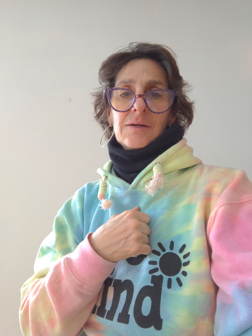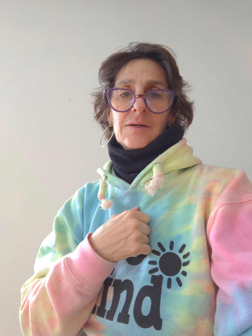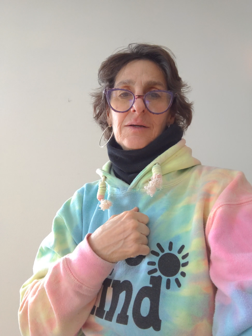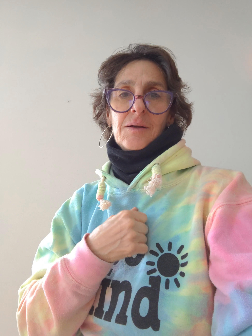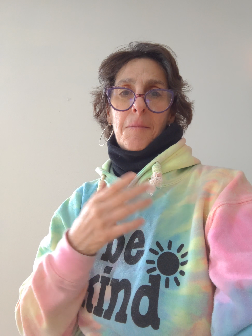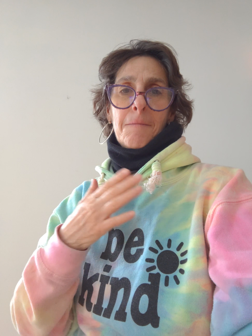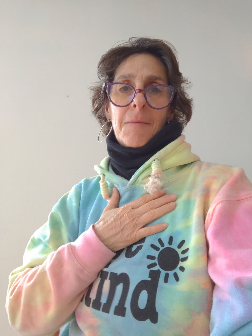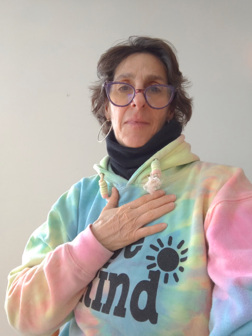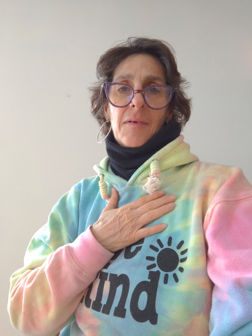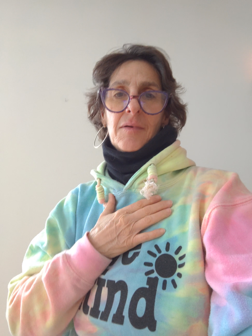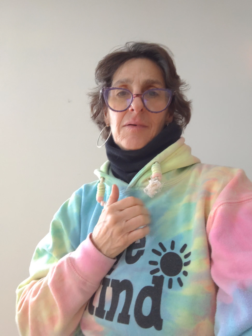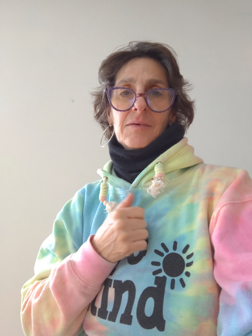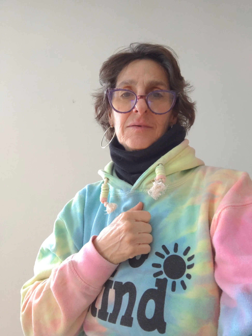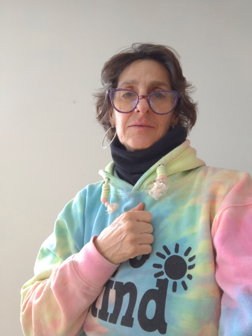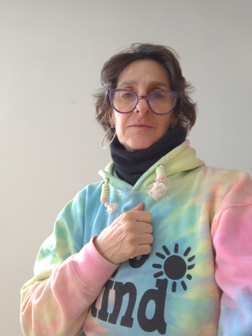my